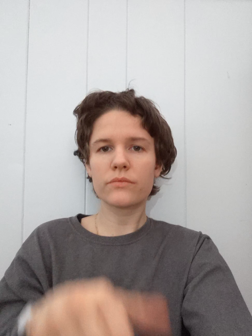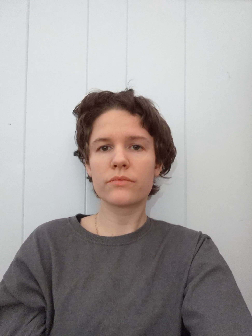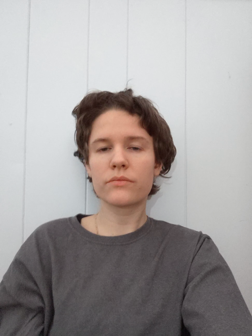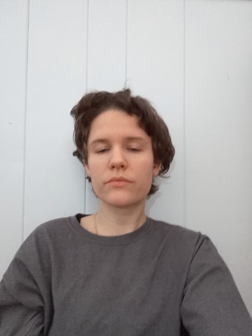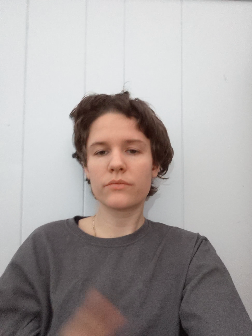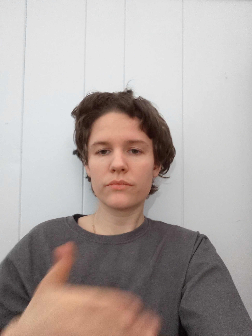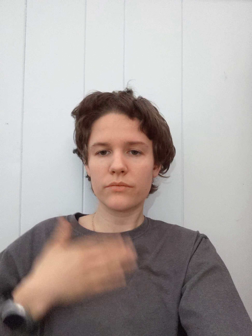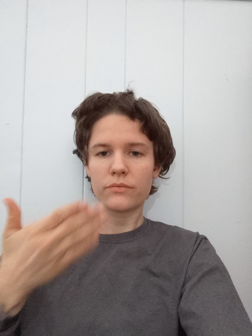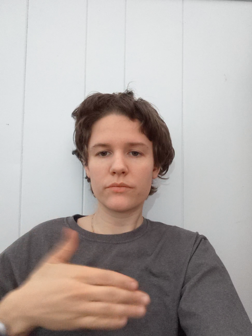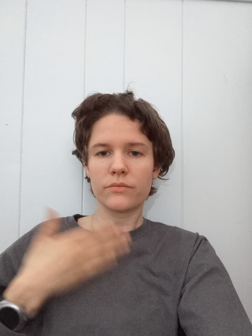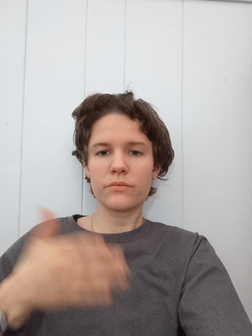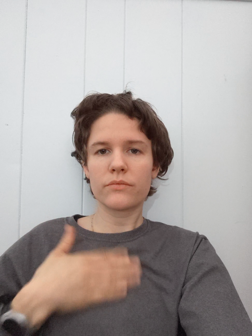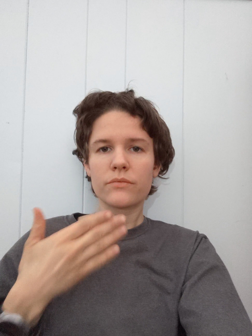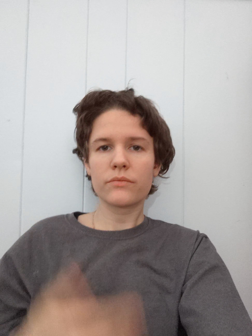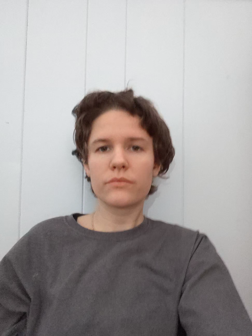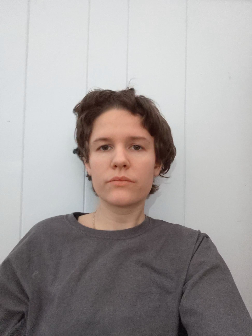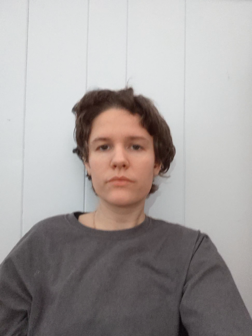happy